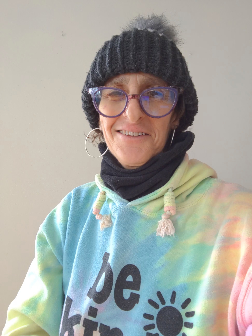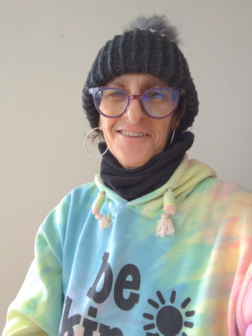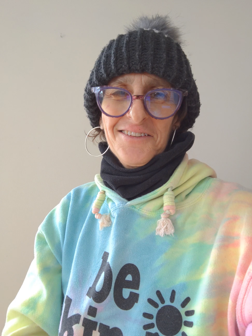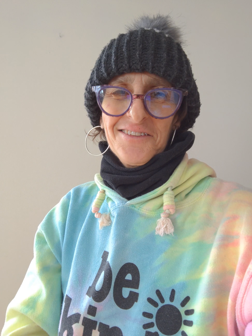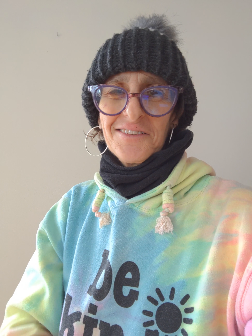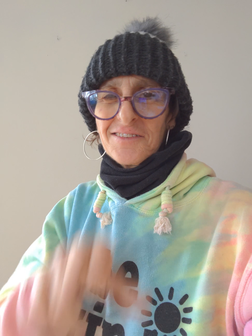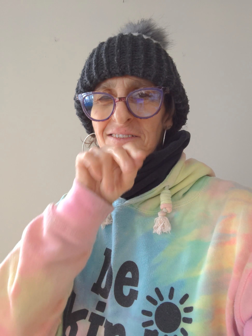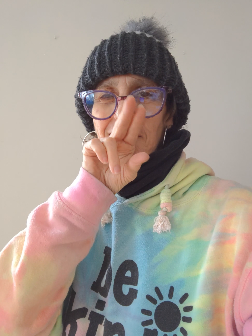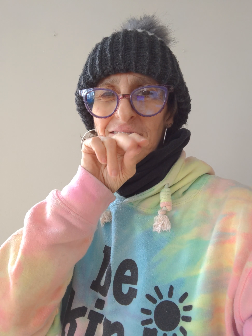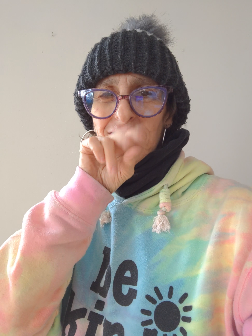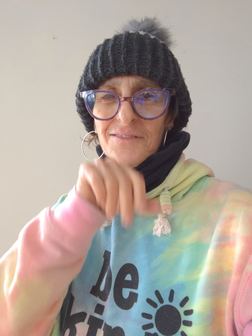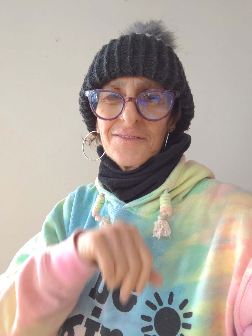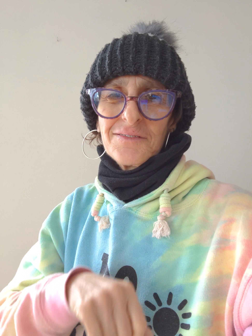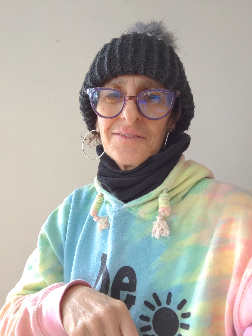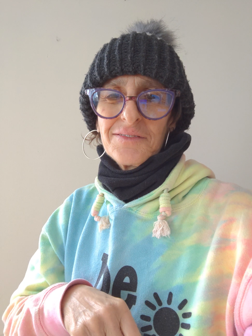duck